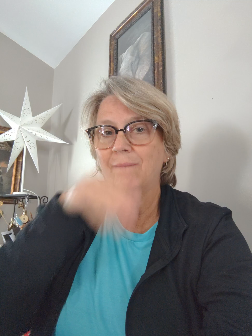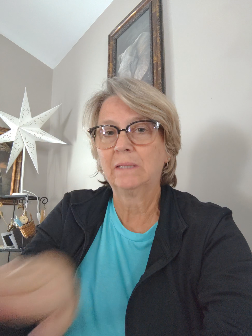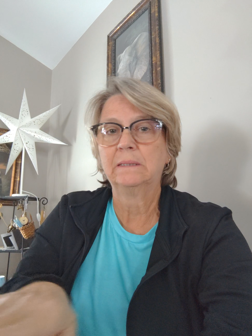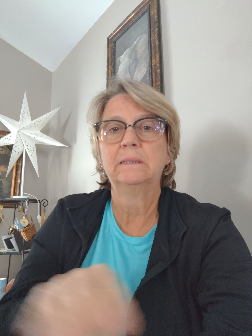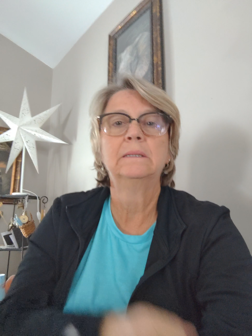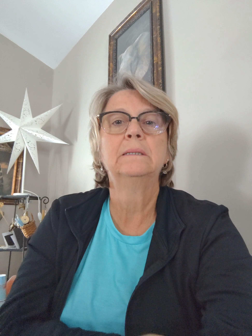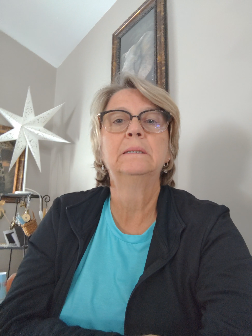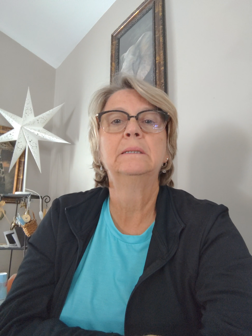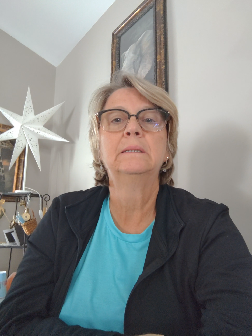elephant